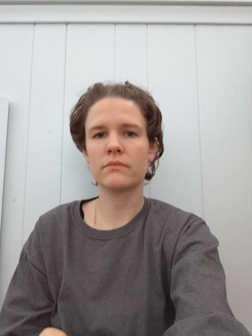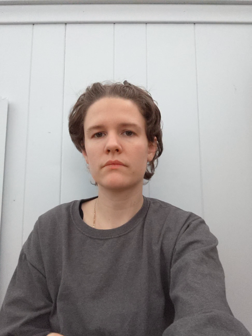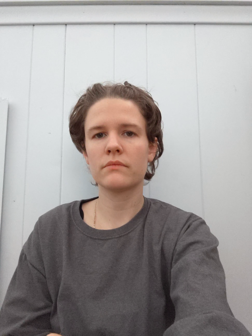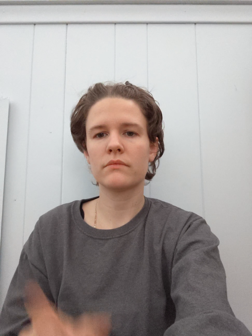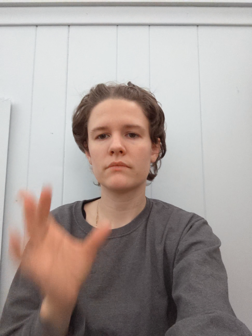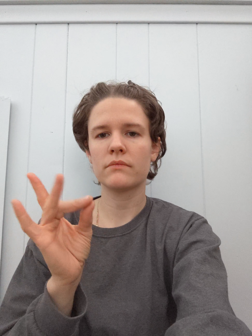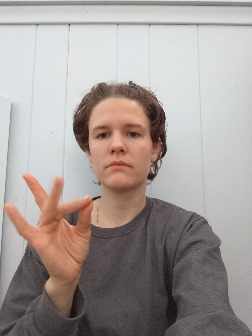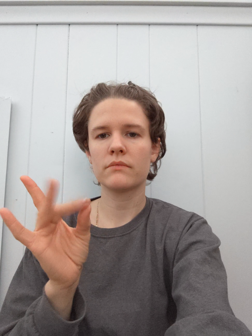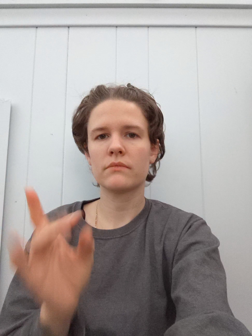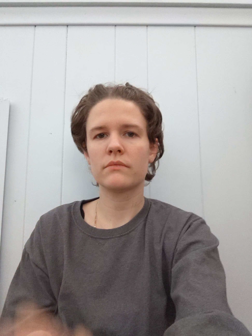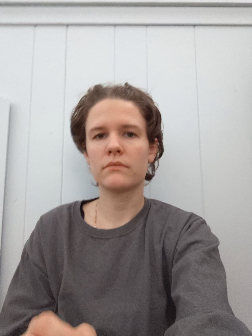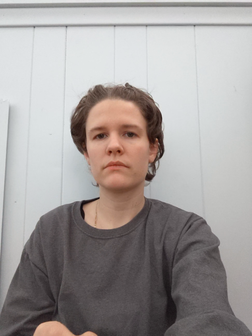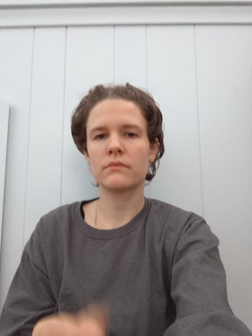sticky